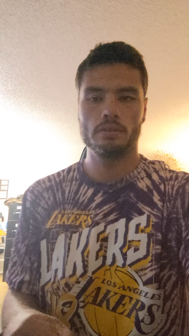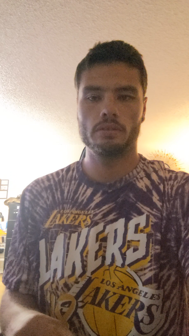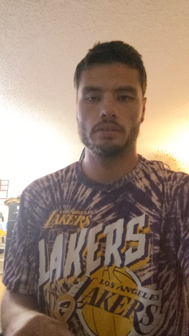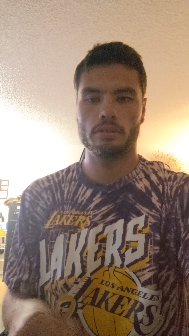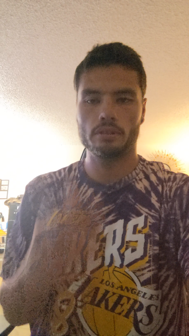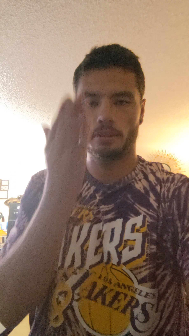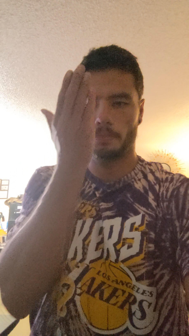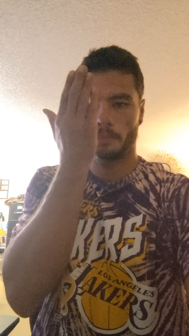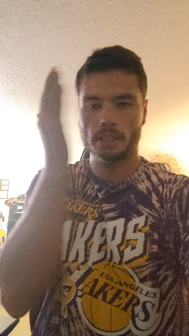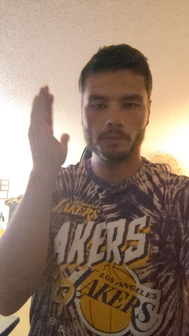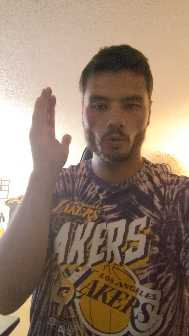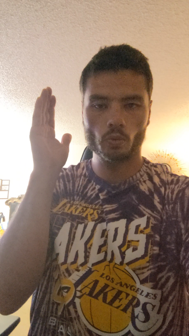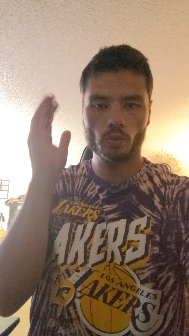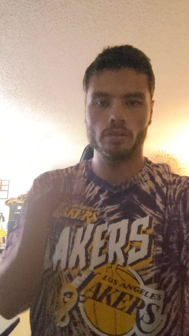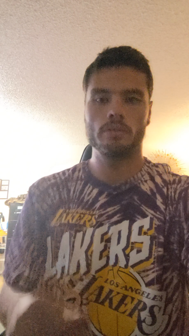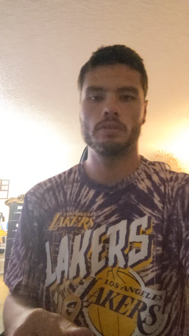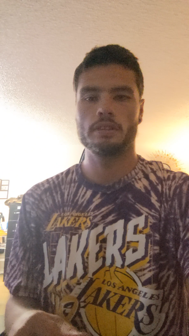peekaboo